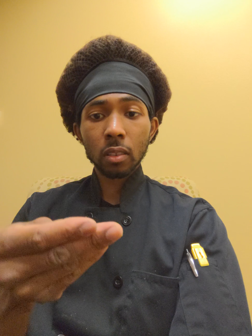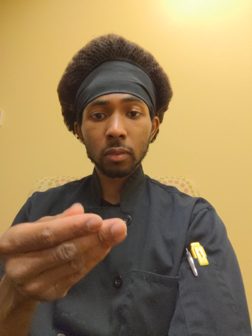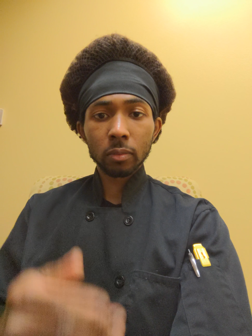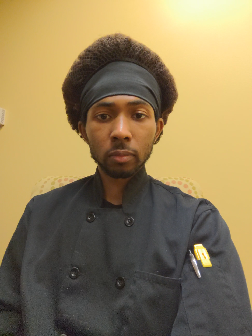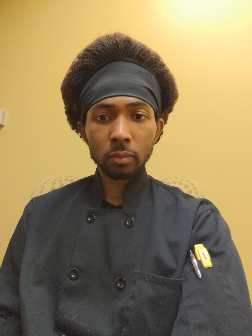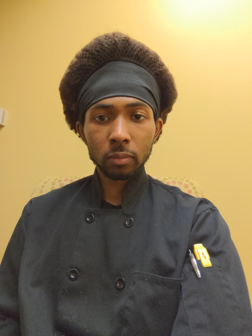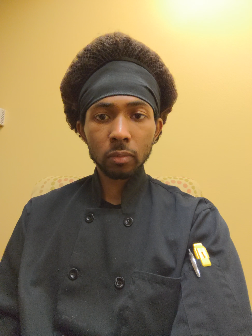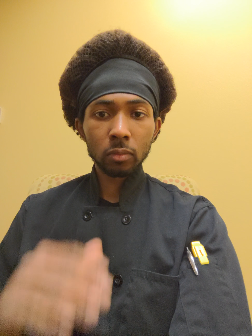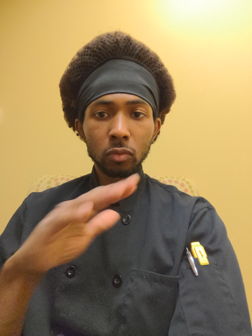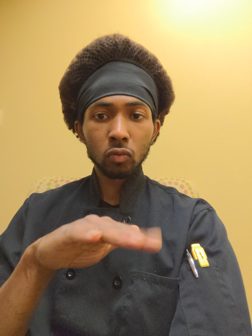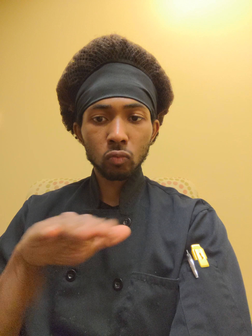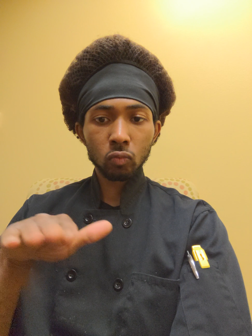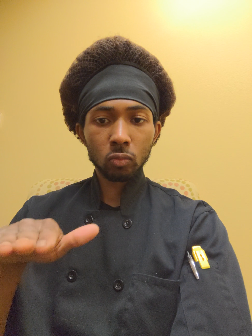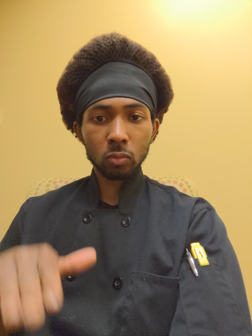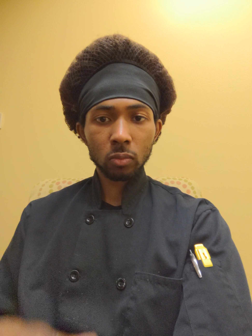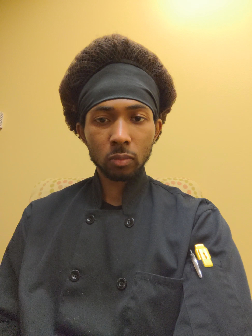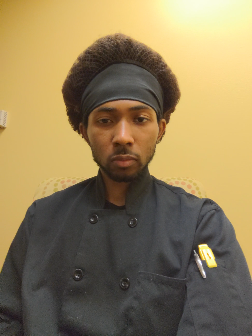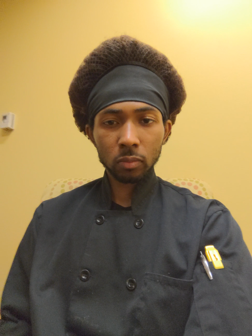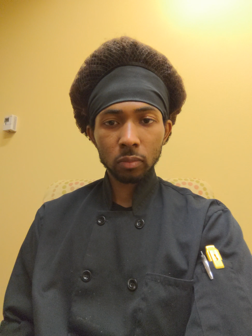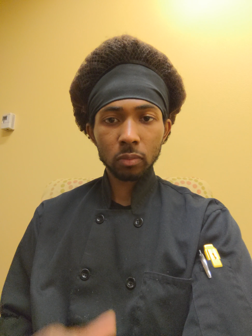children